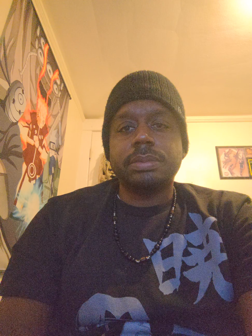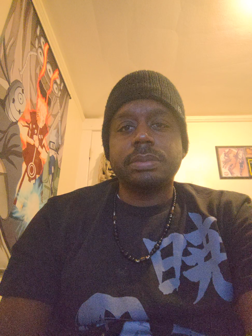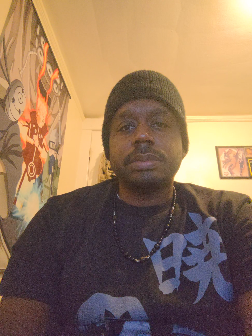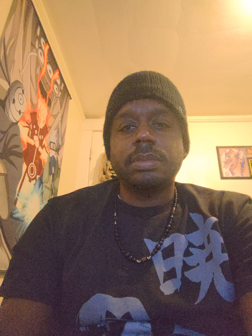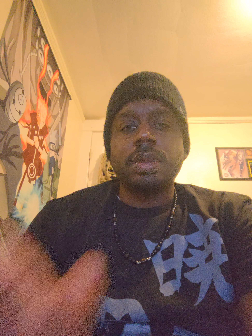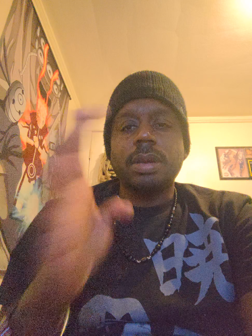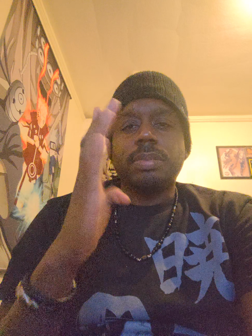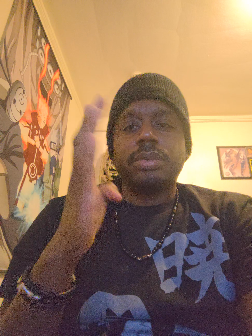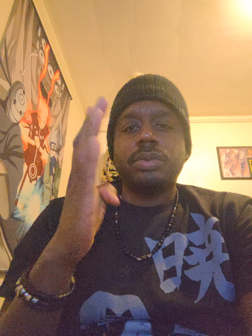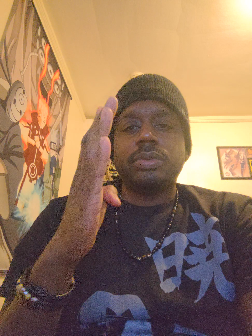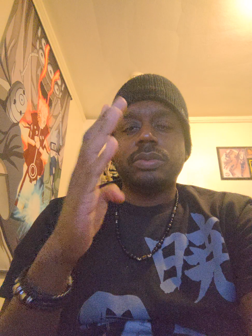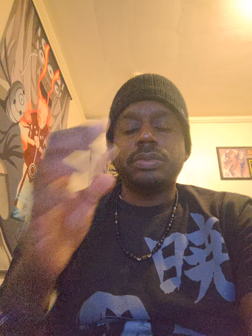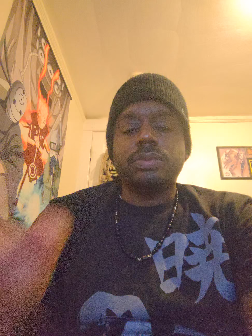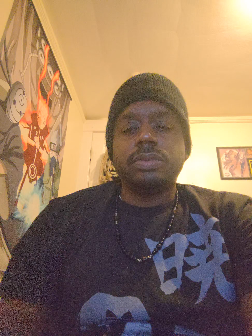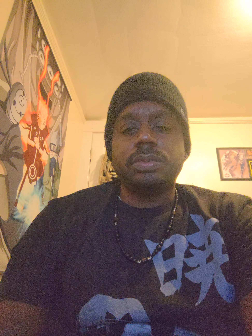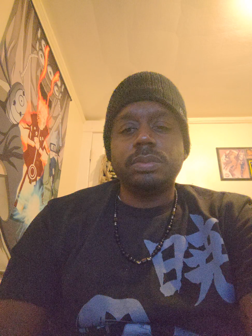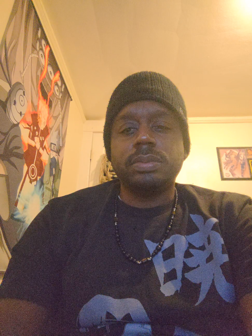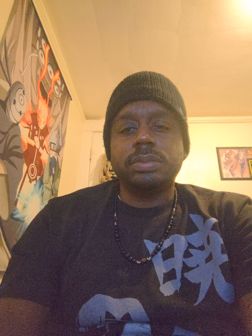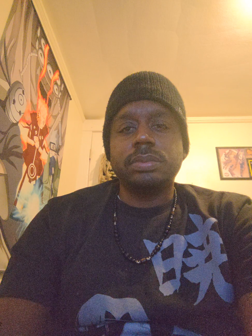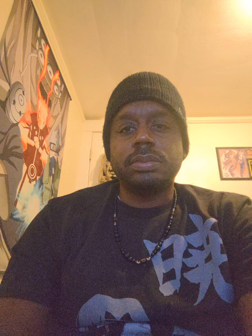blue